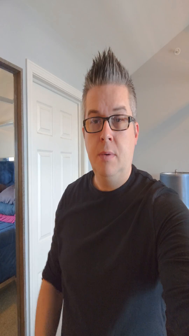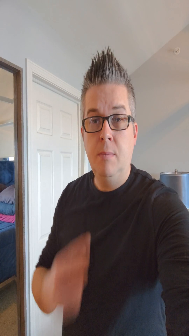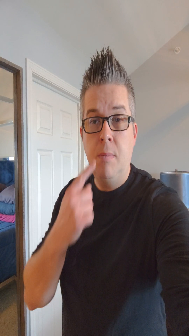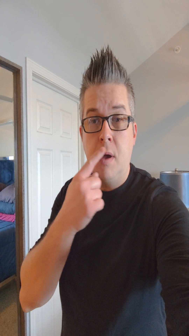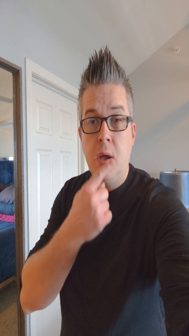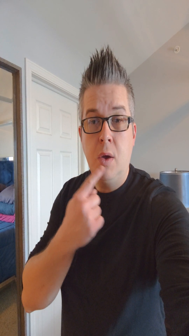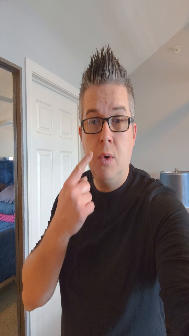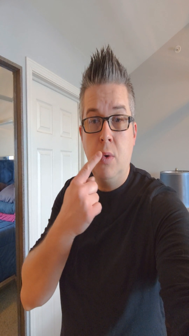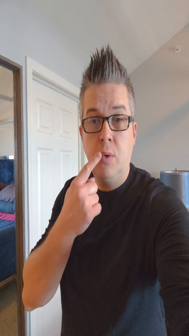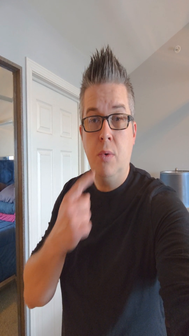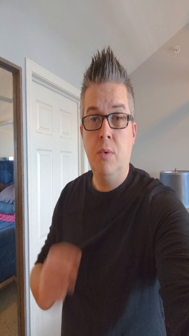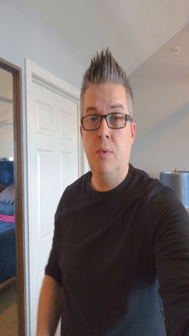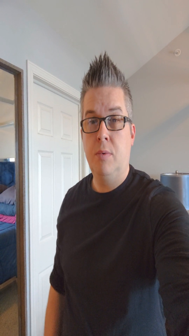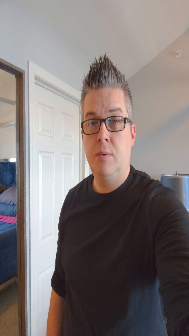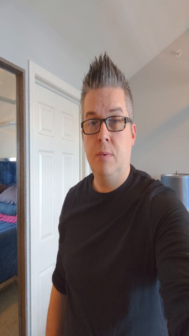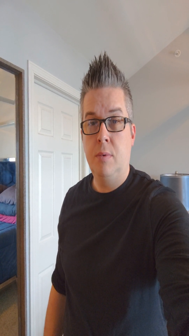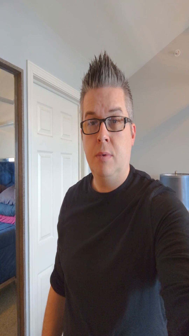mouth